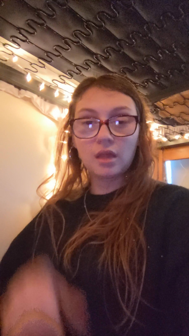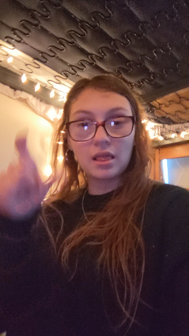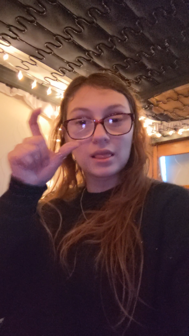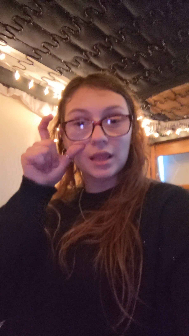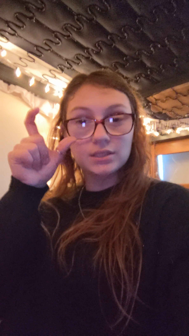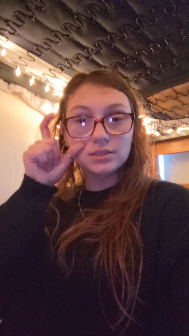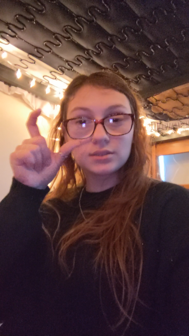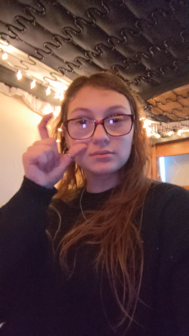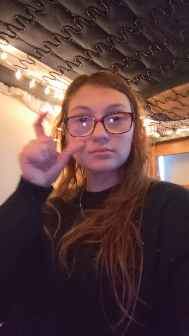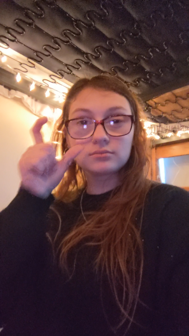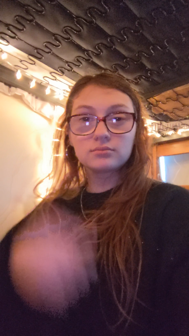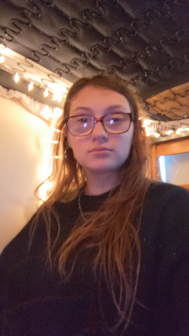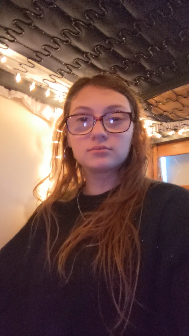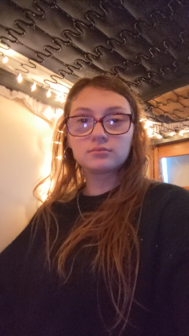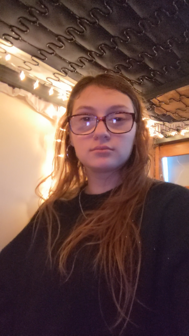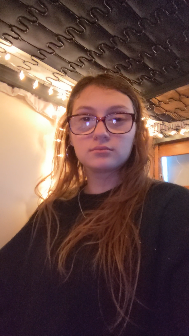glasses